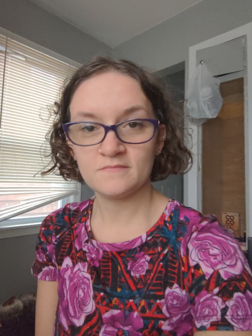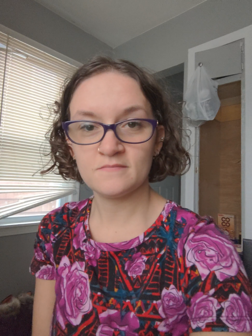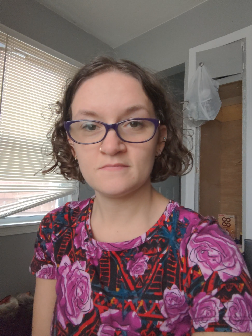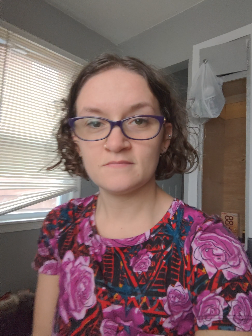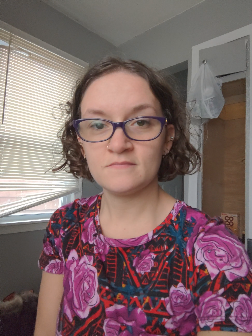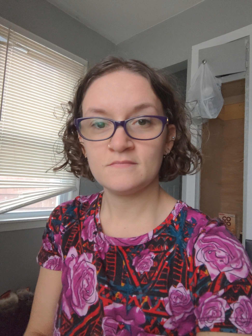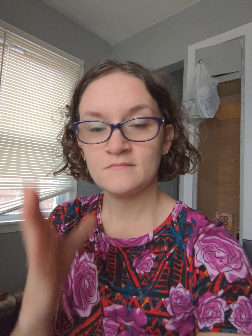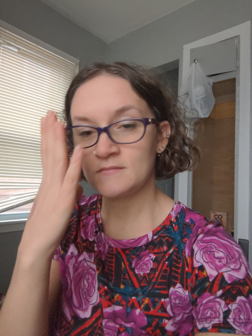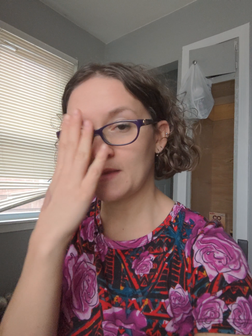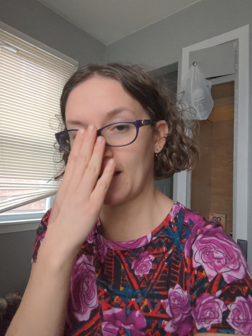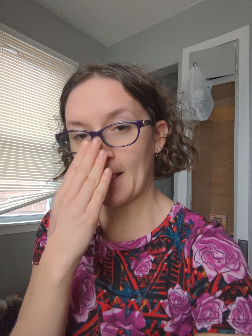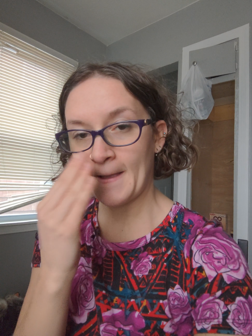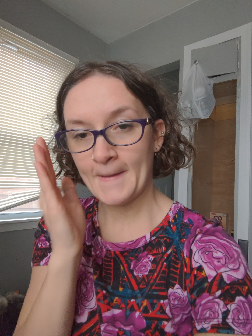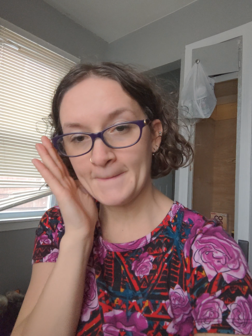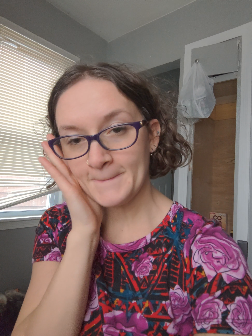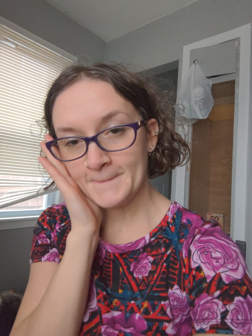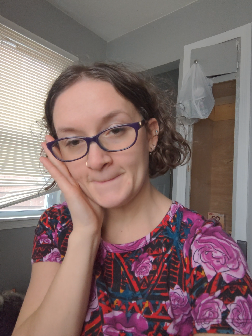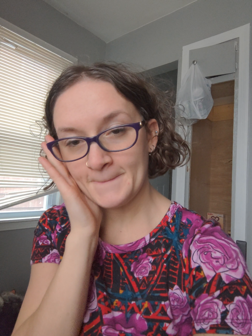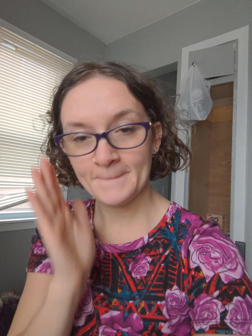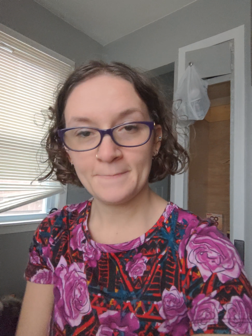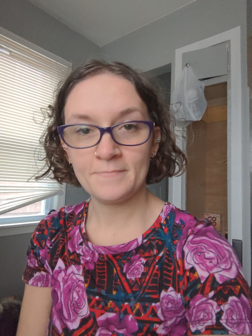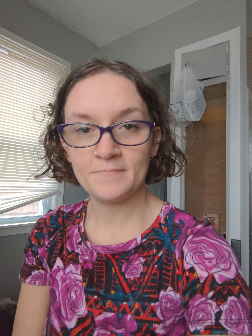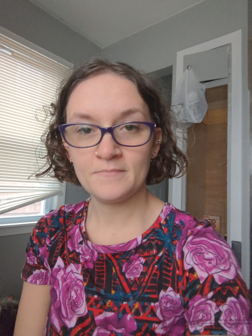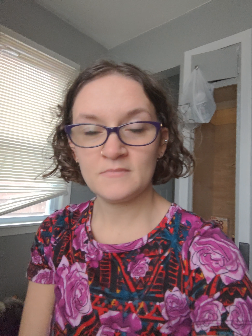nap